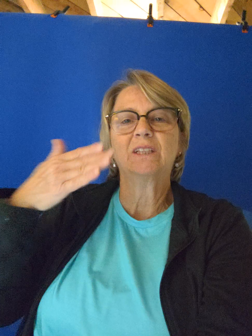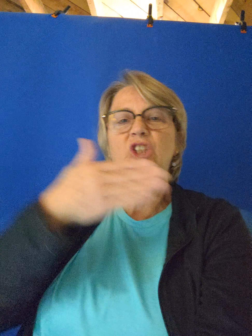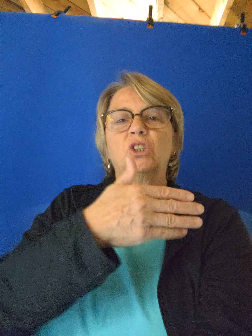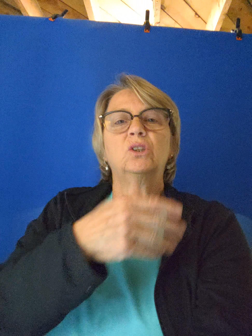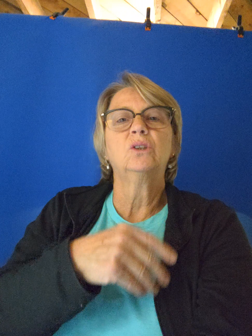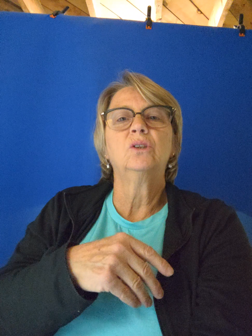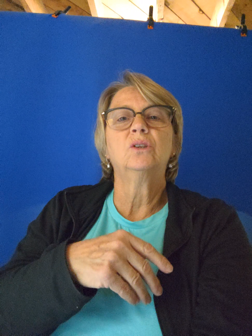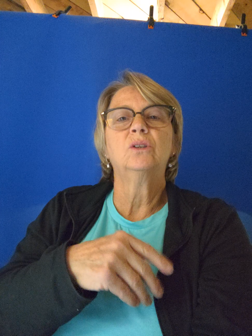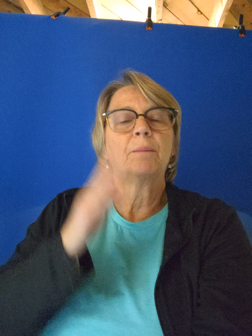fish